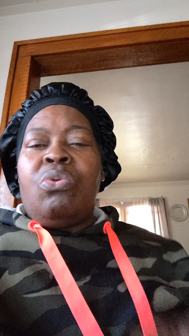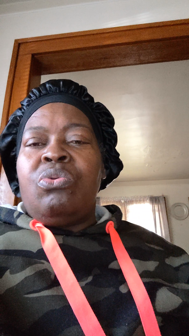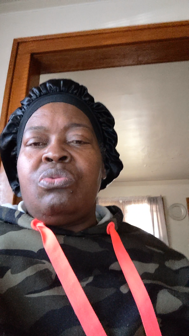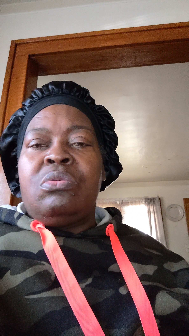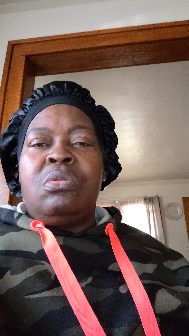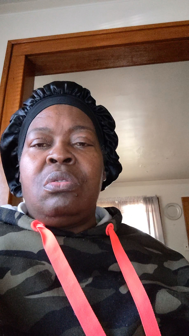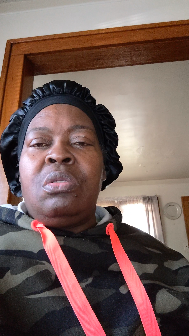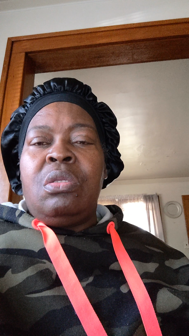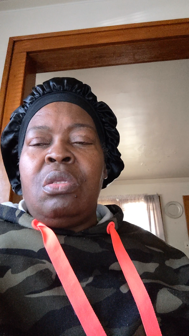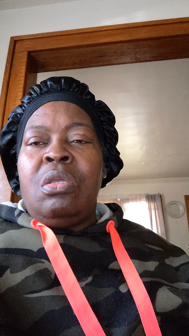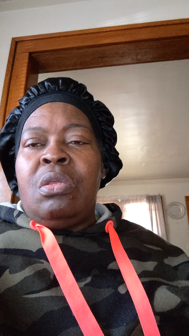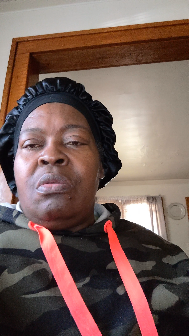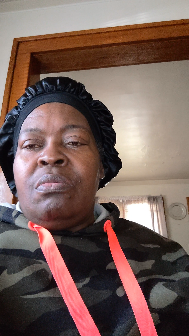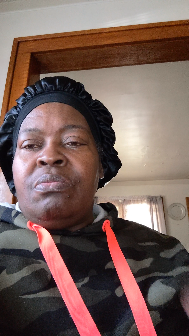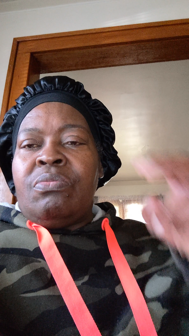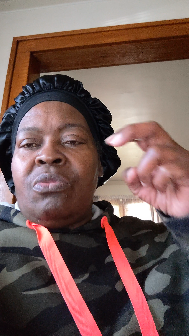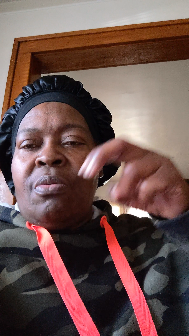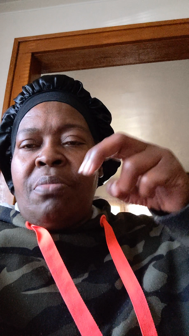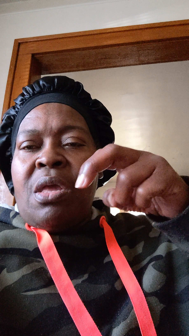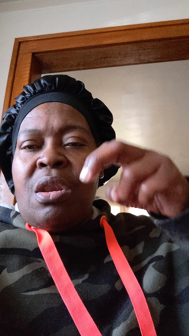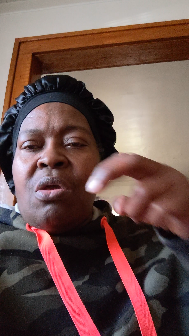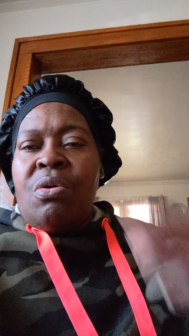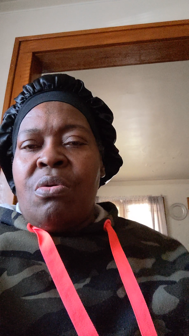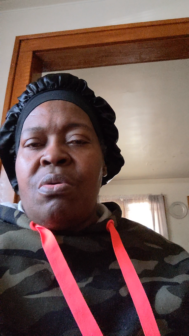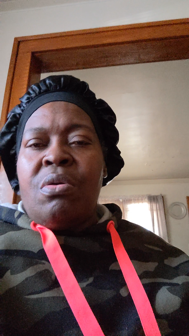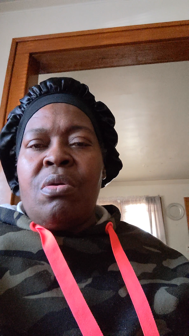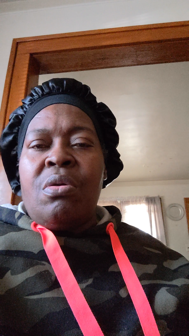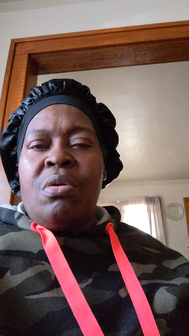potato